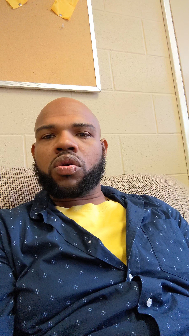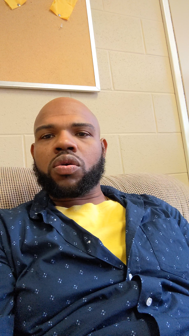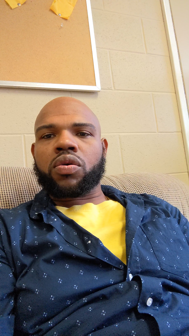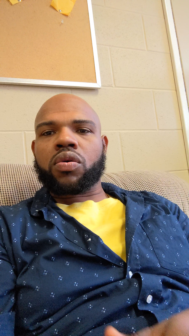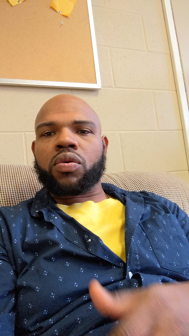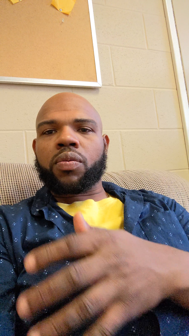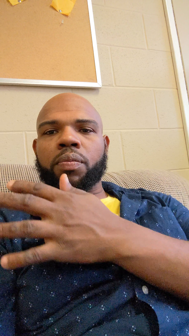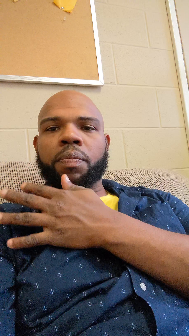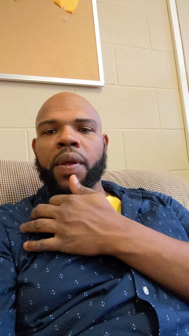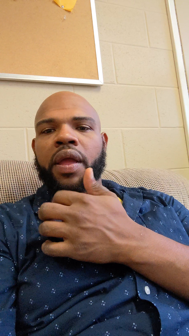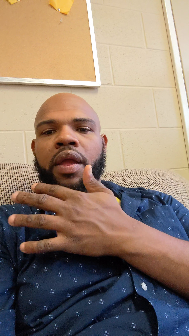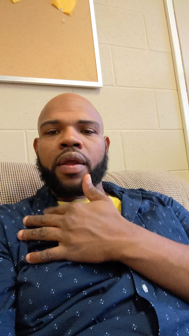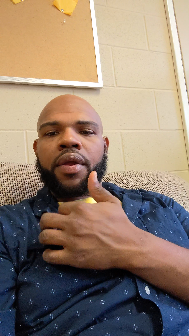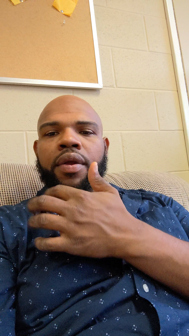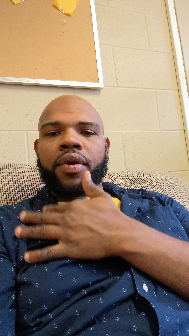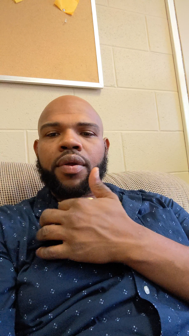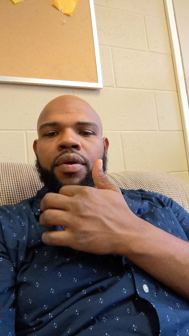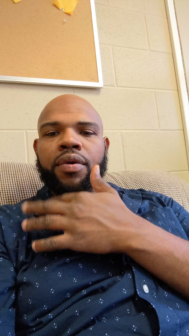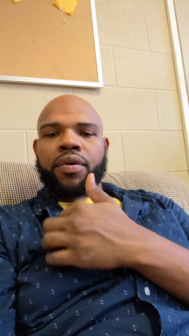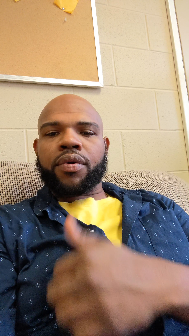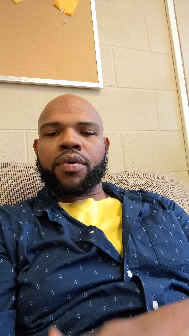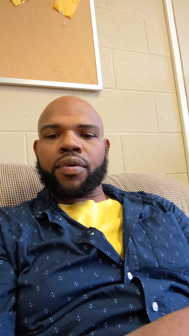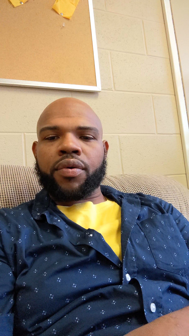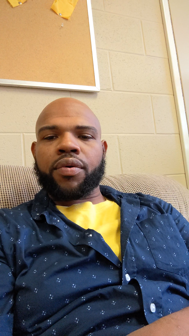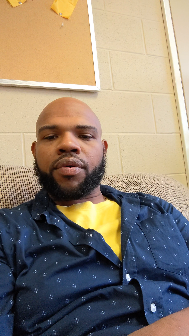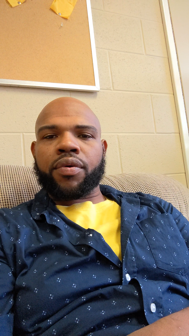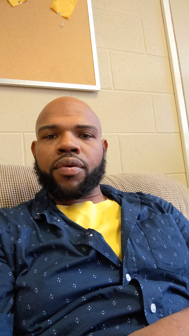bear